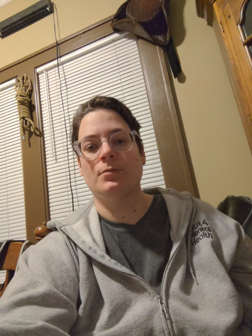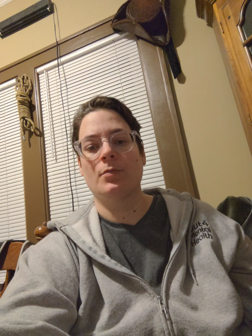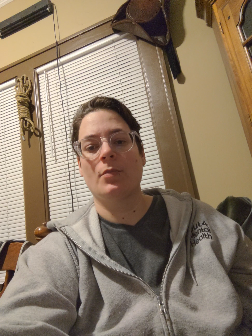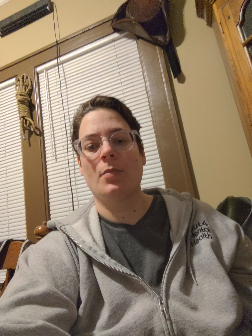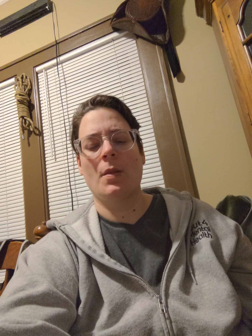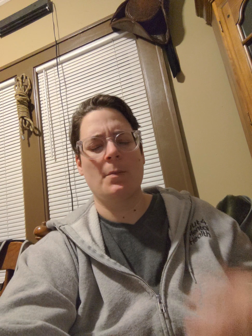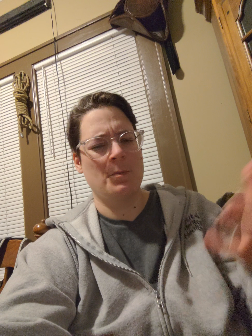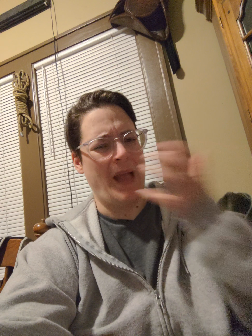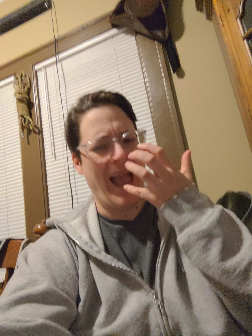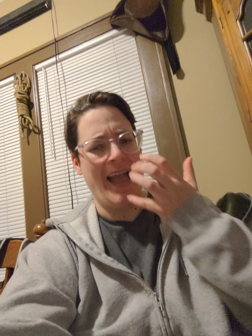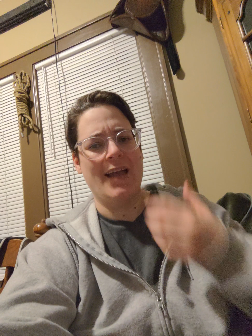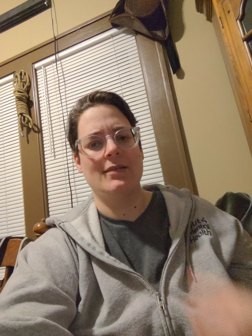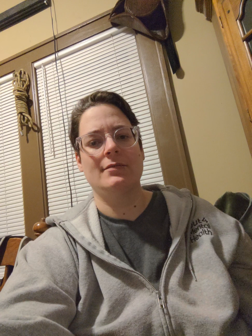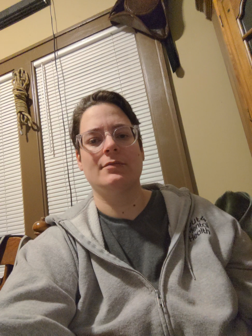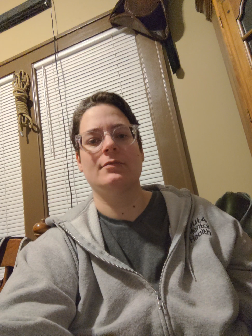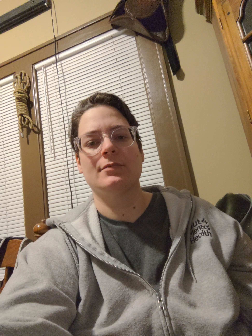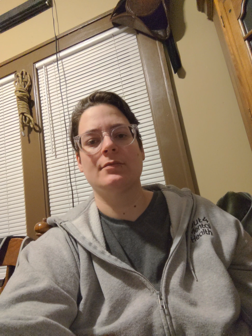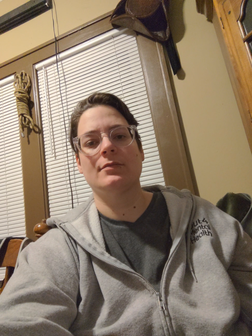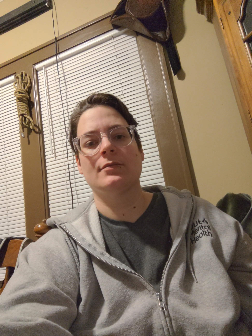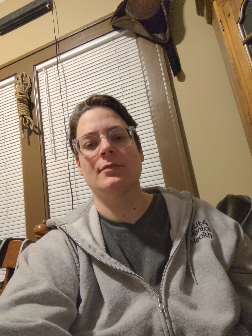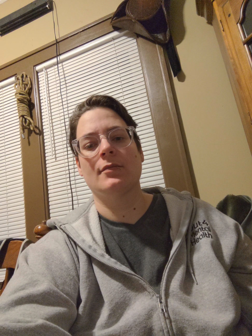mad